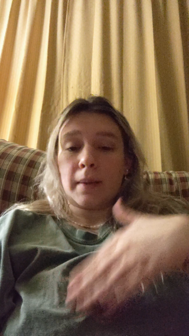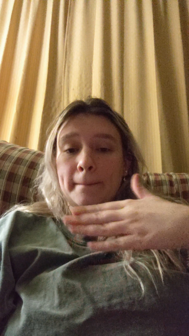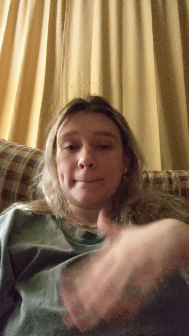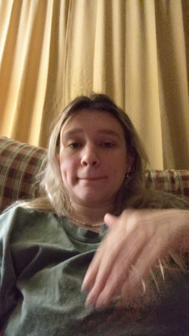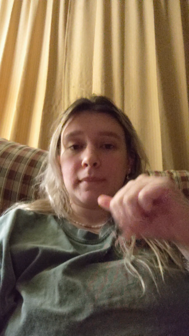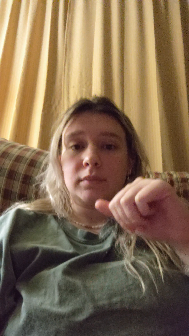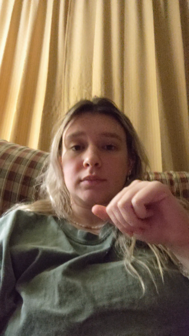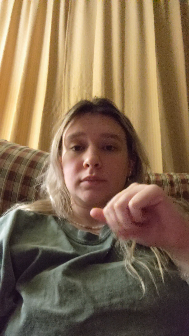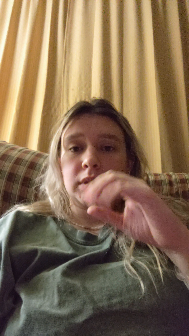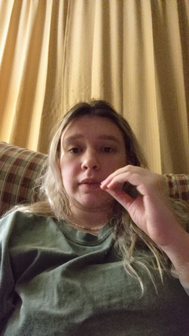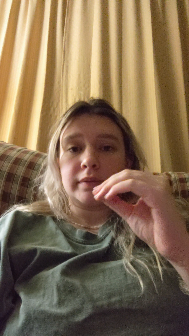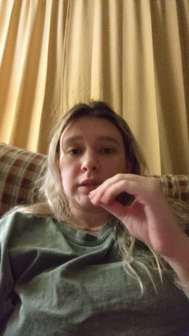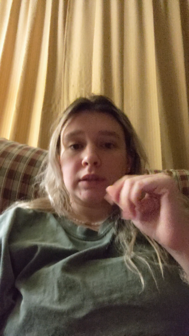fix